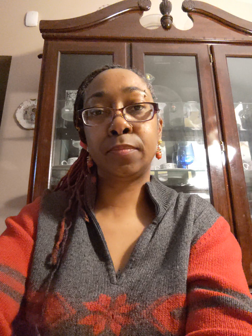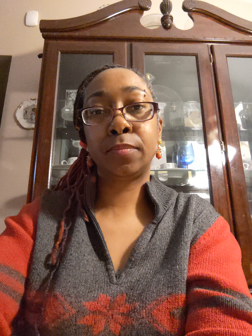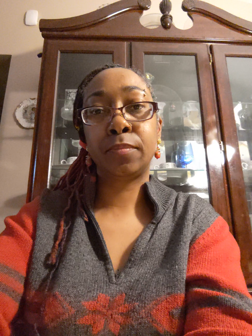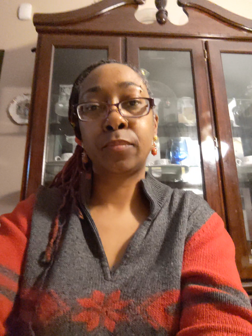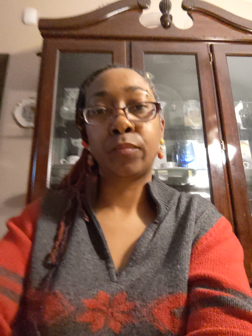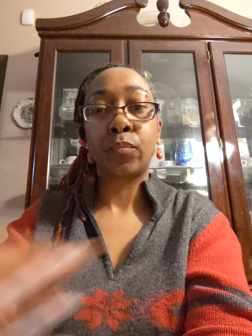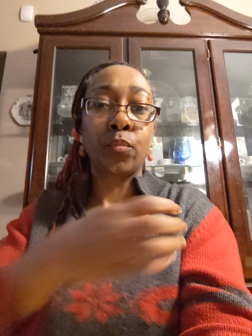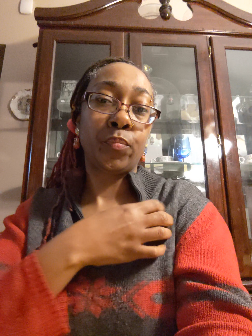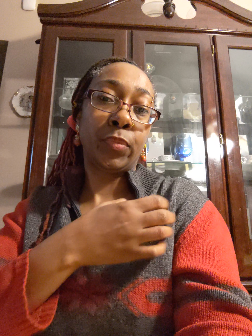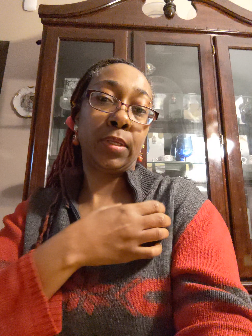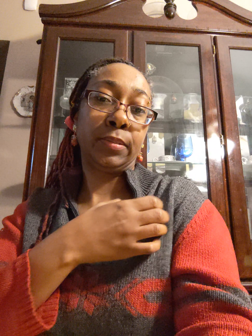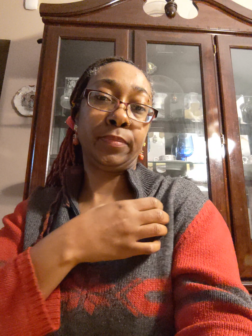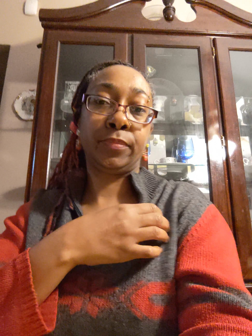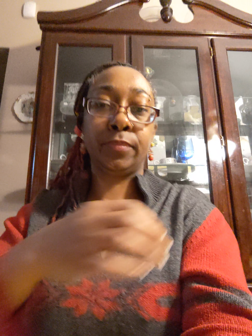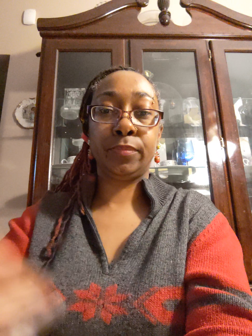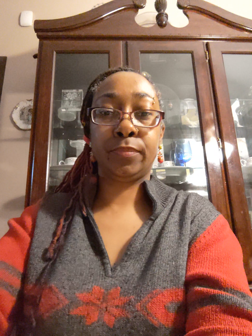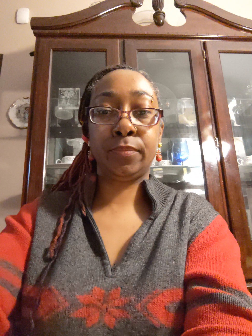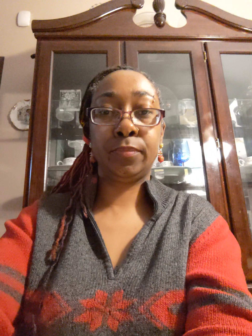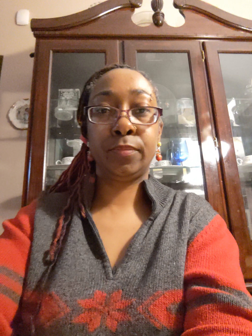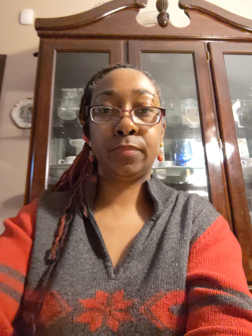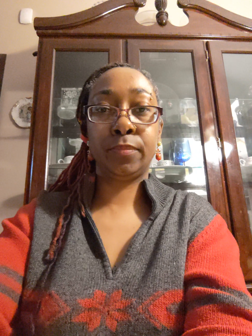police